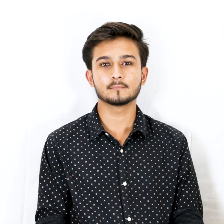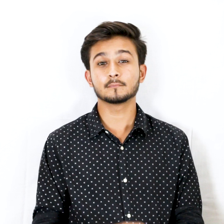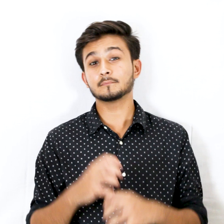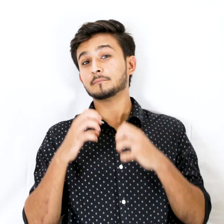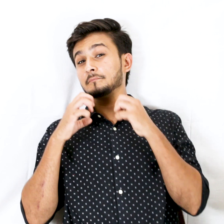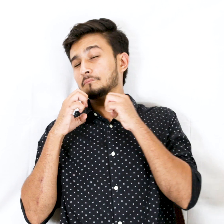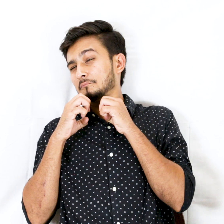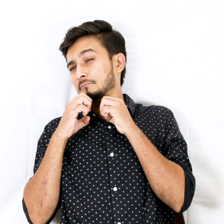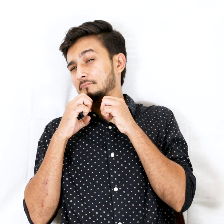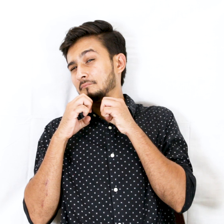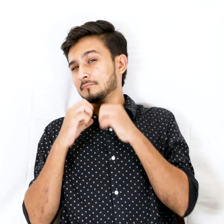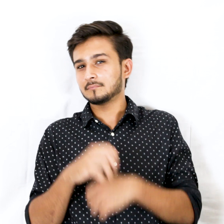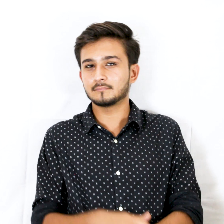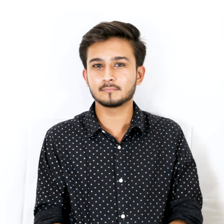scared